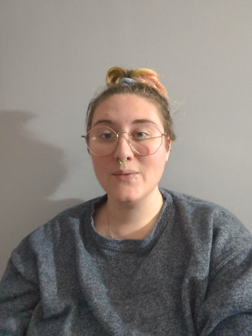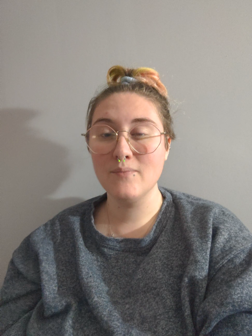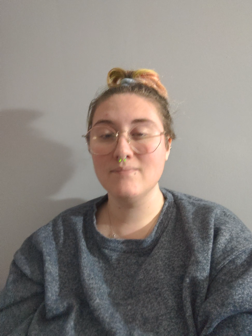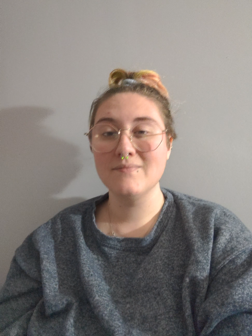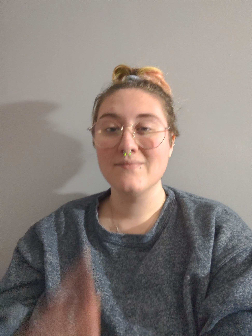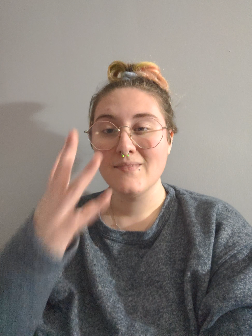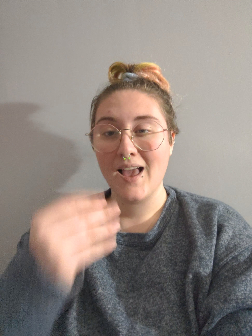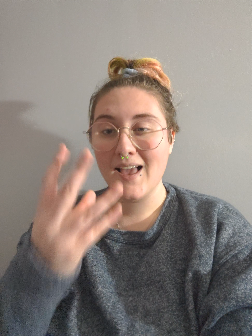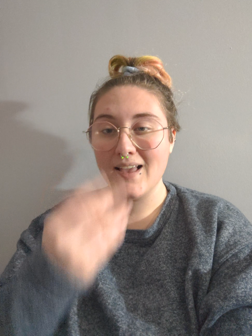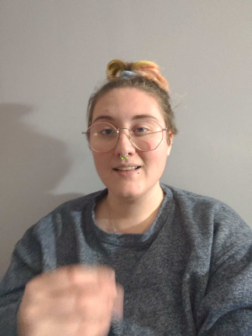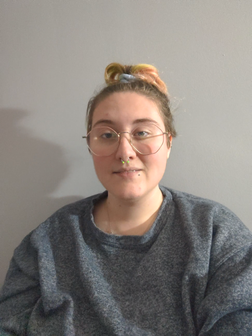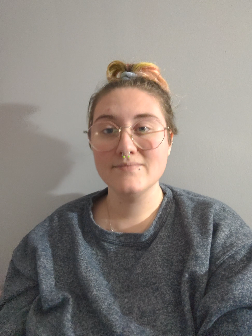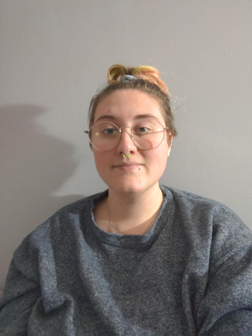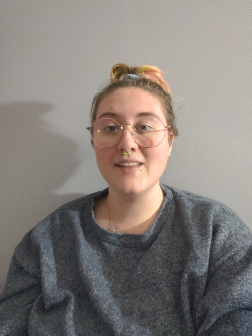wet